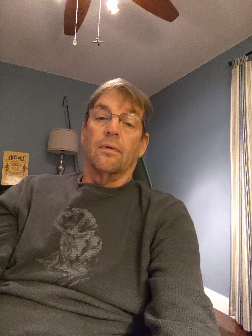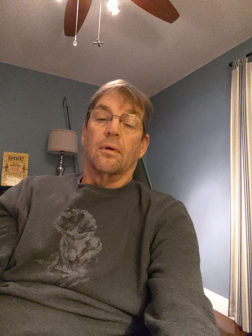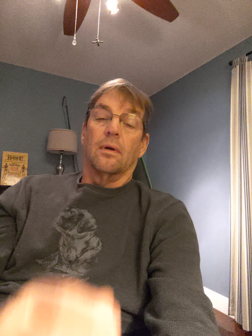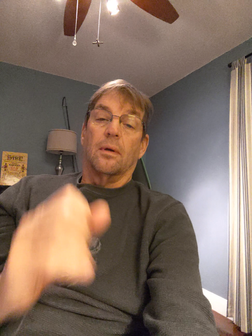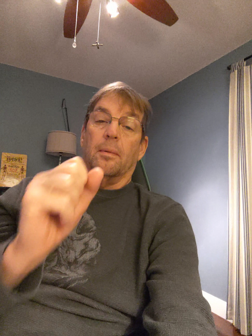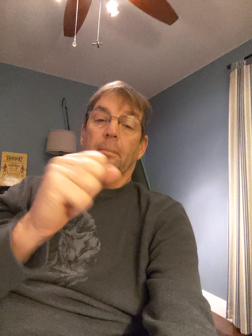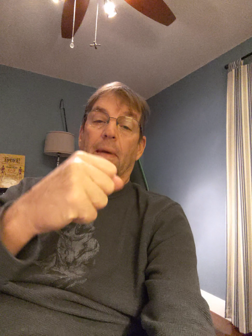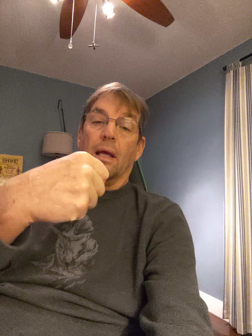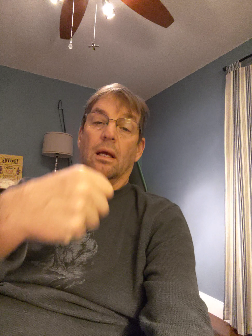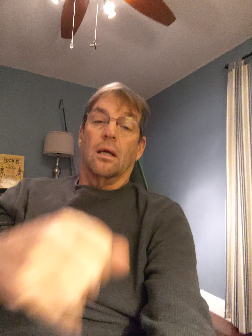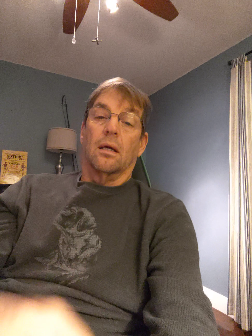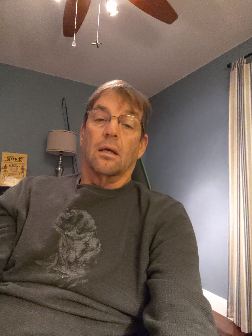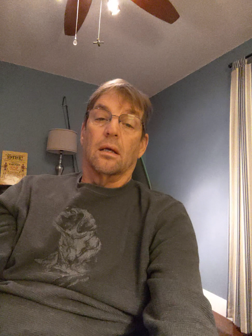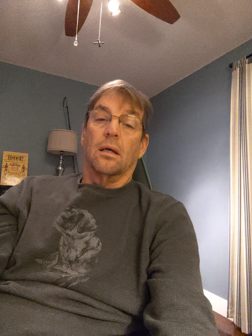make